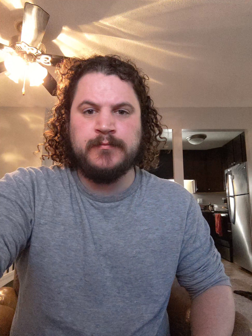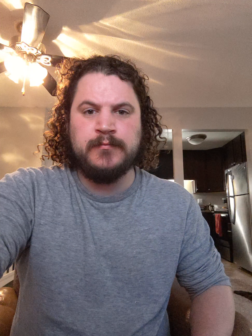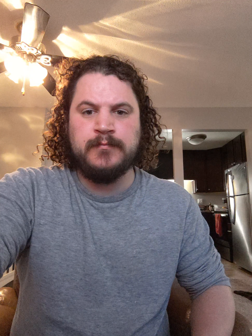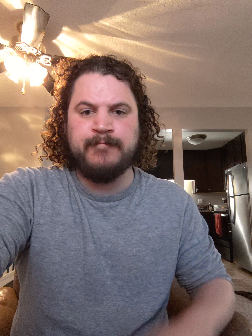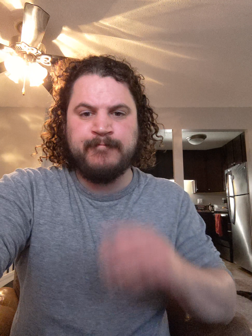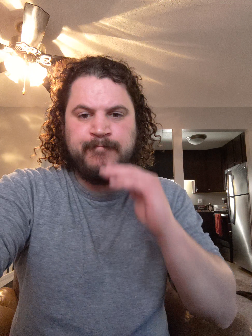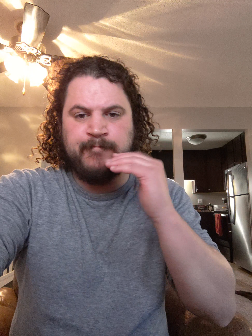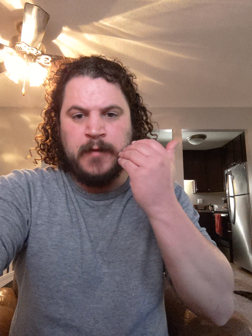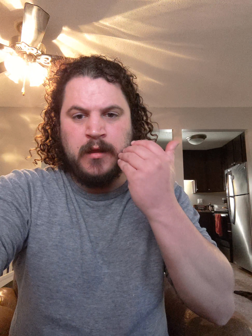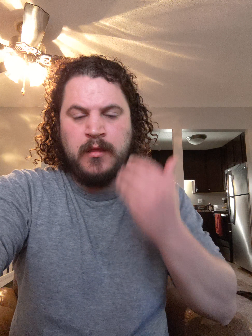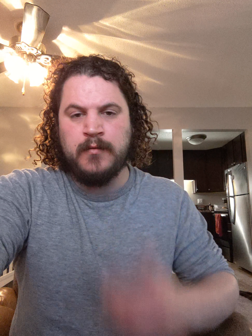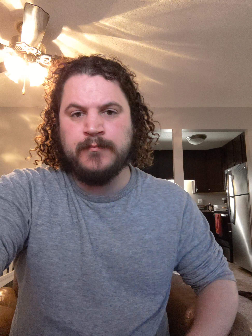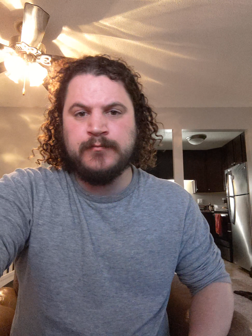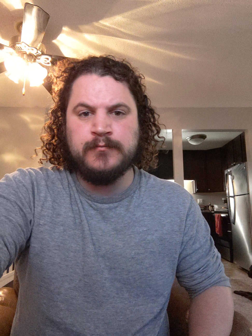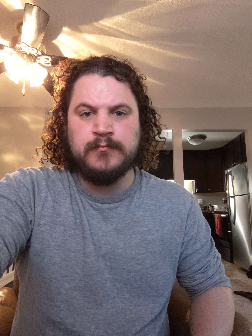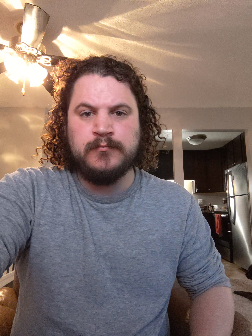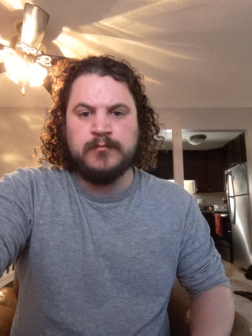smile